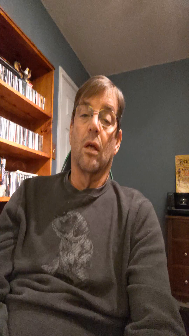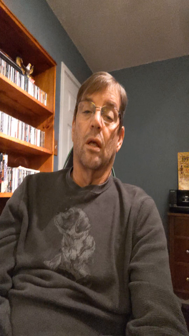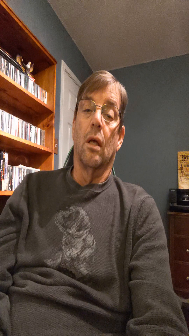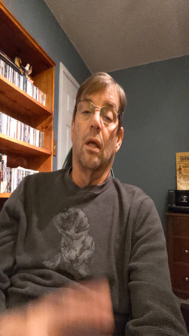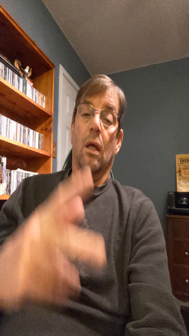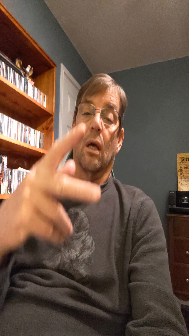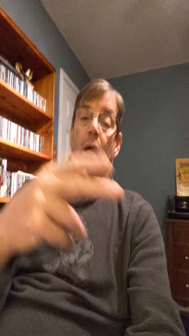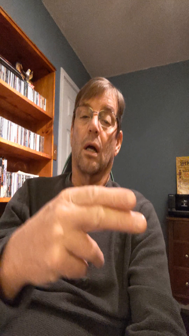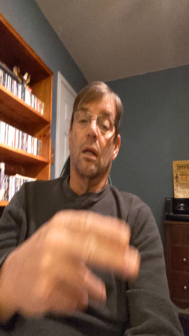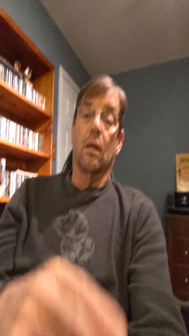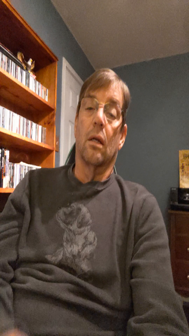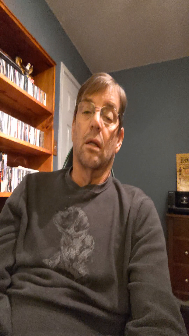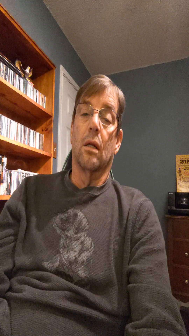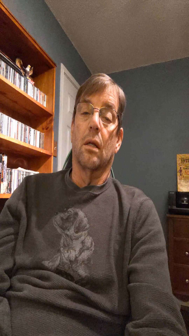cut